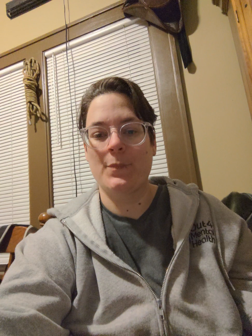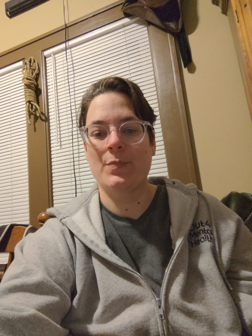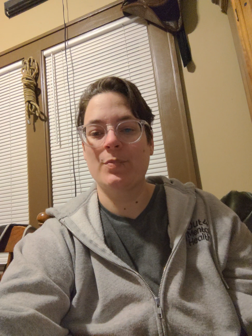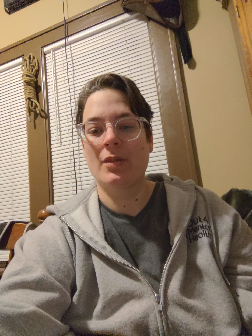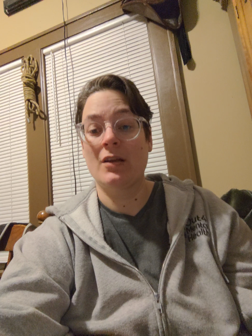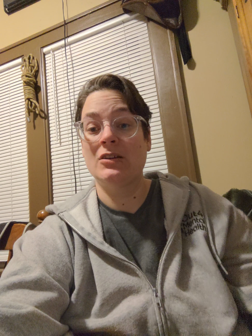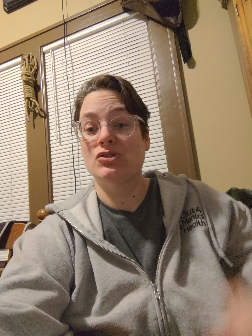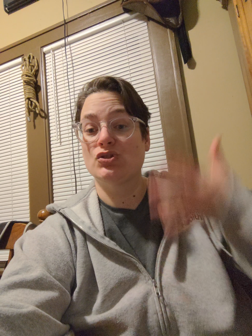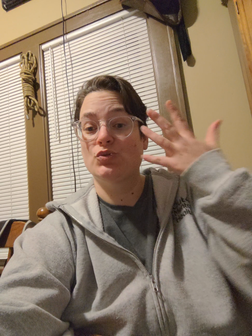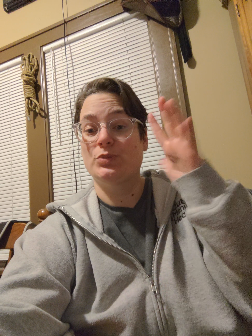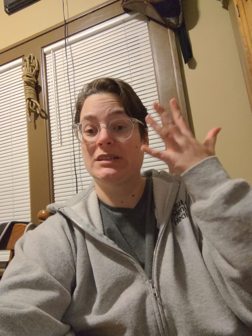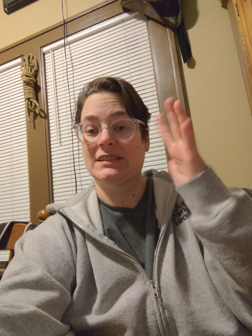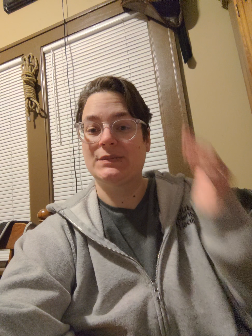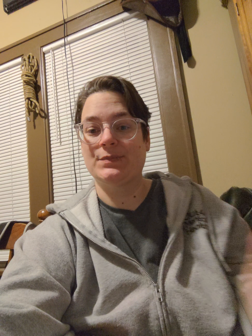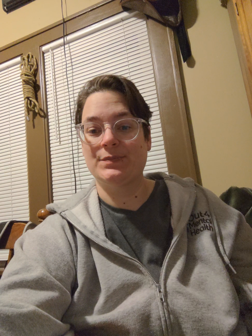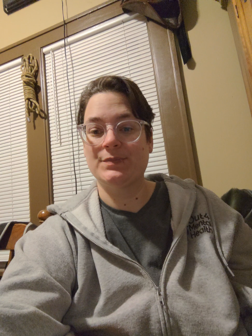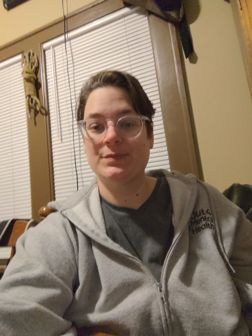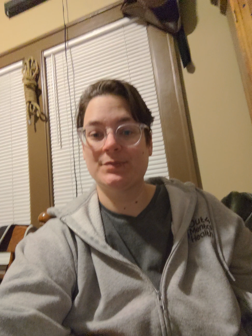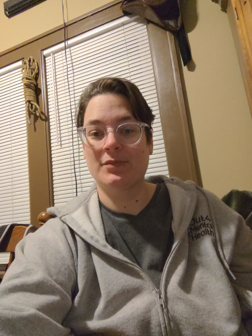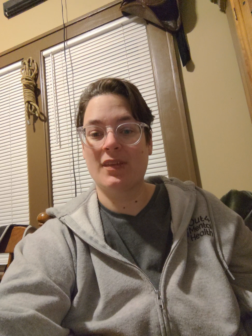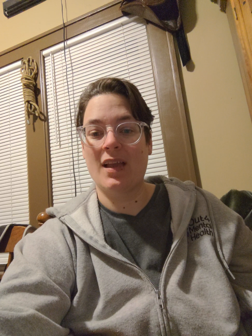tree